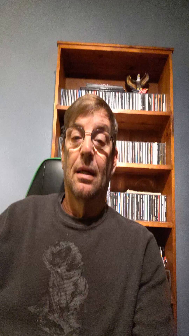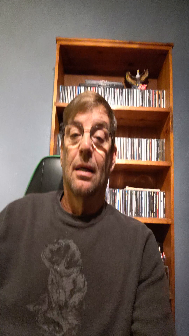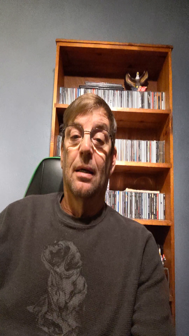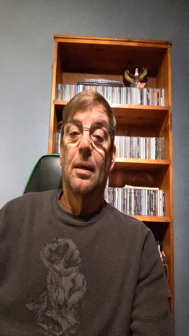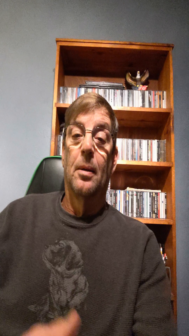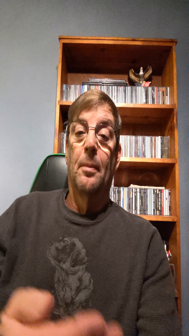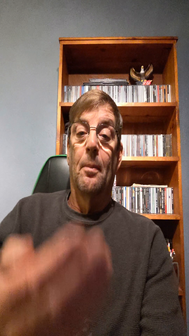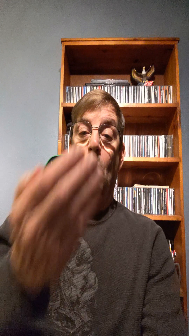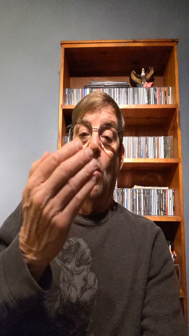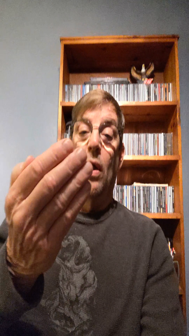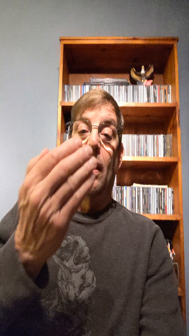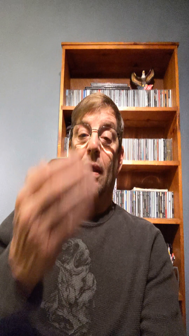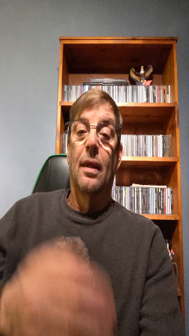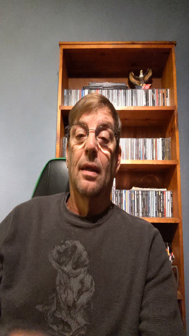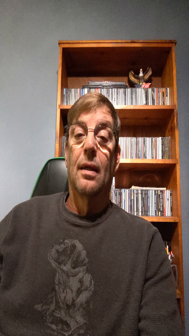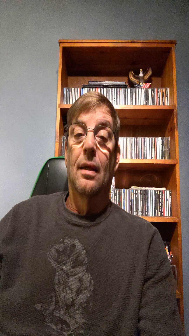morning